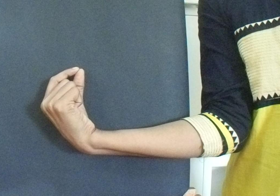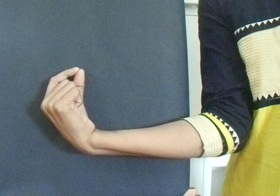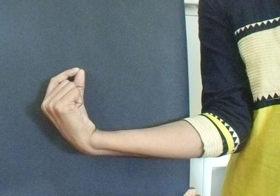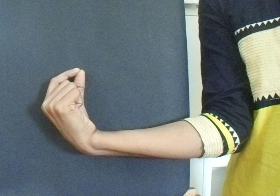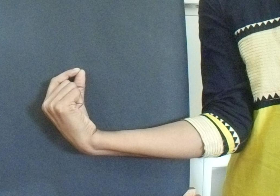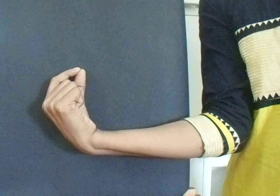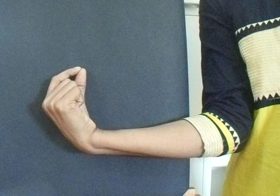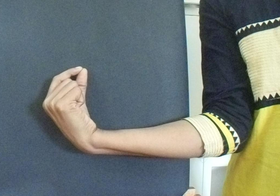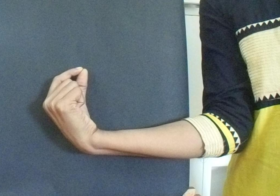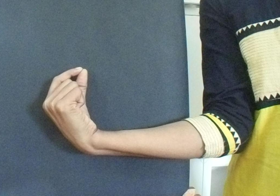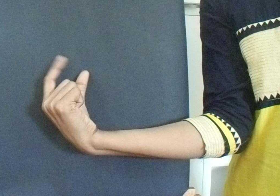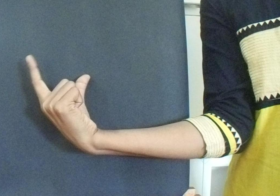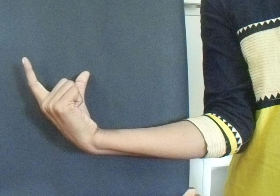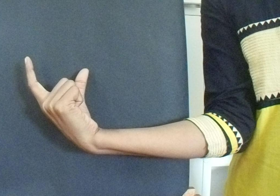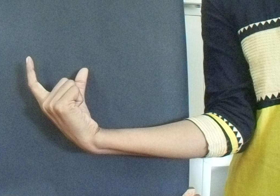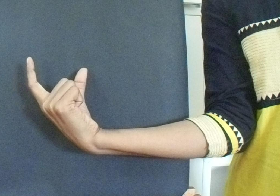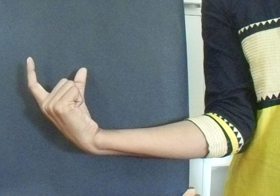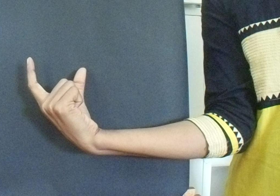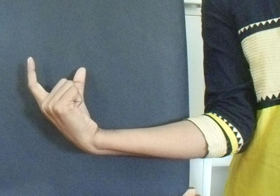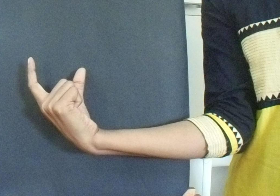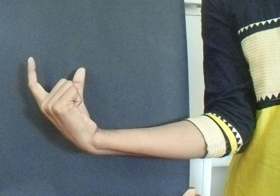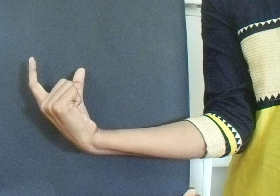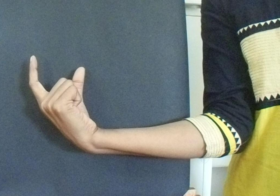thief